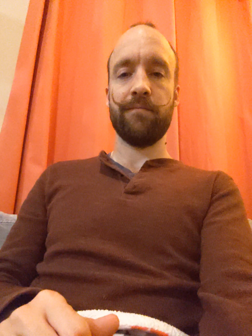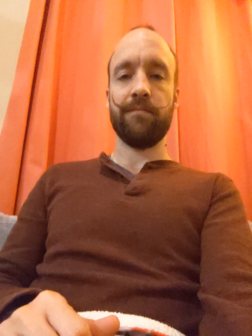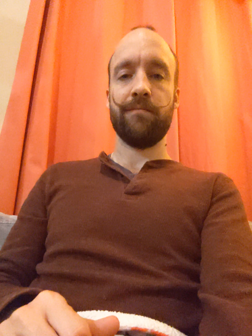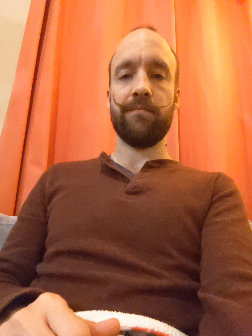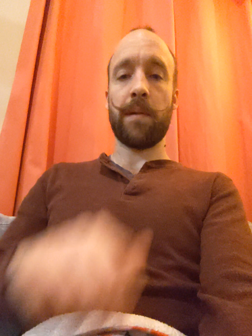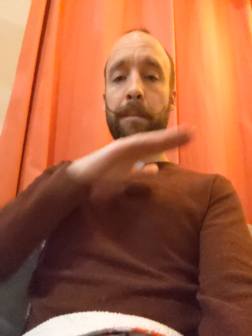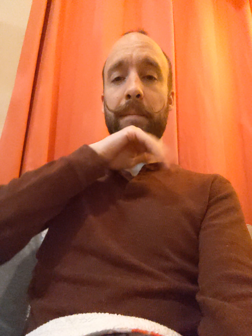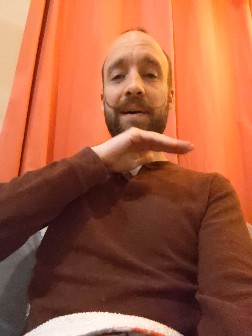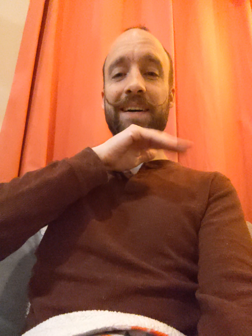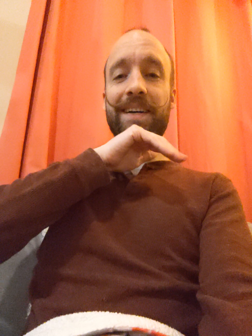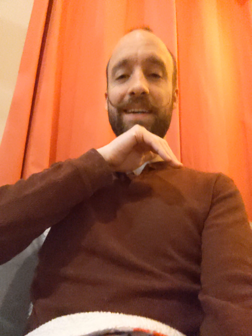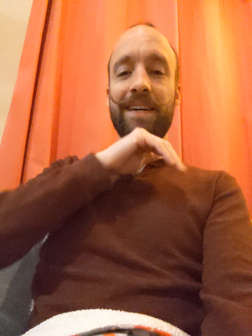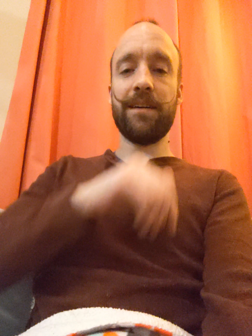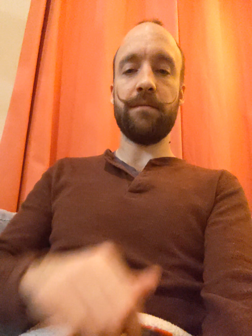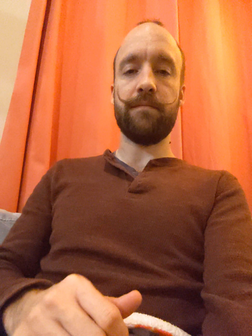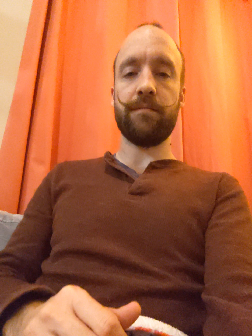pig